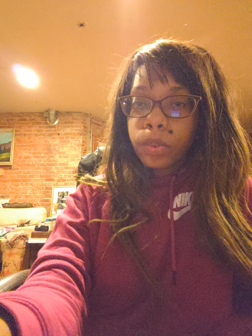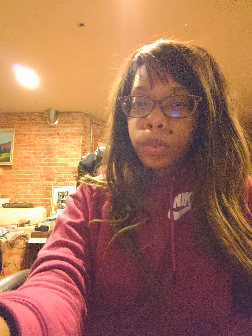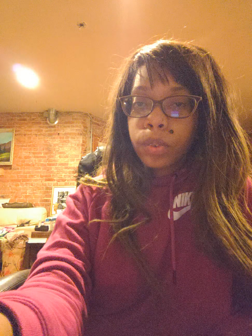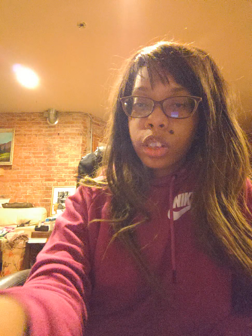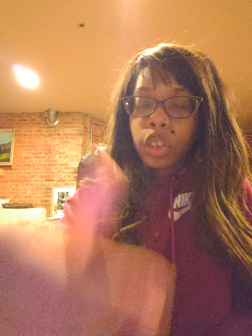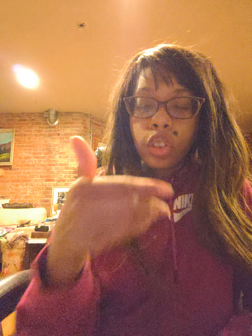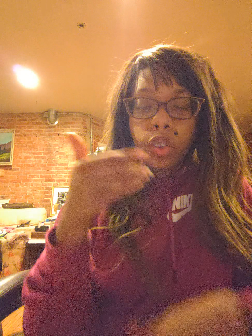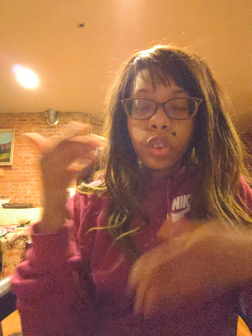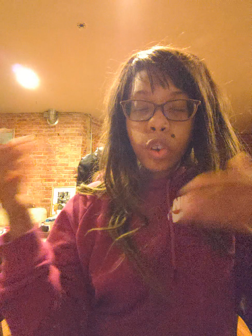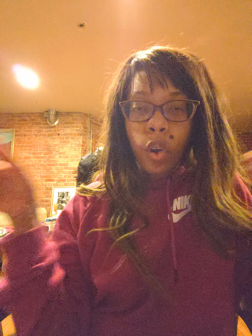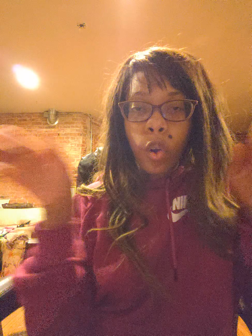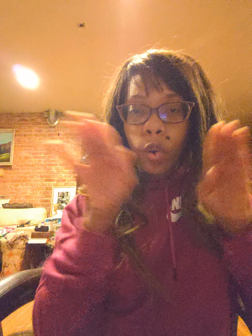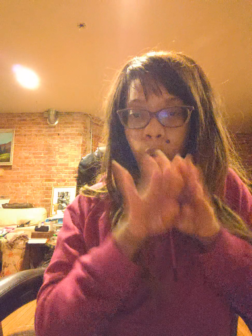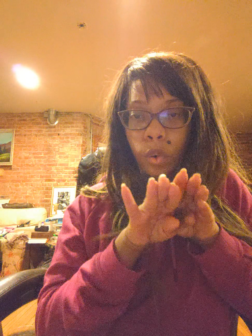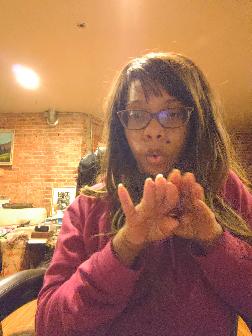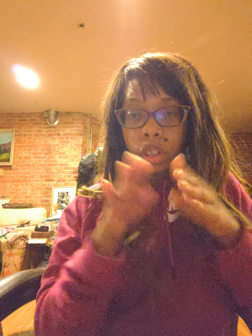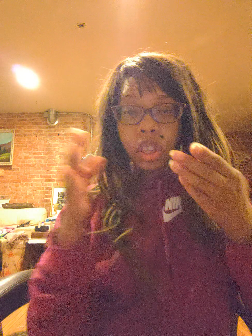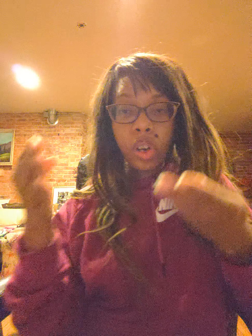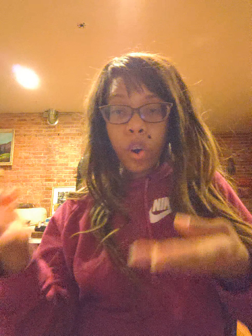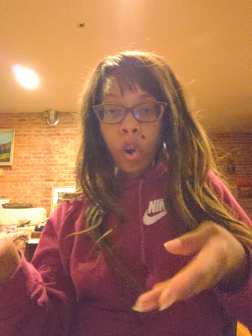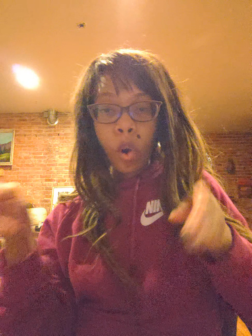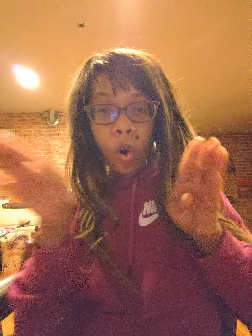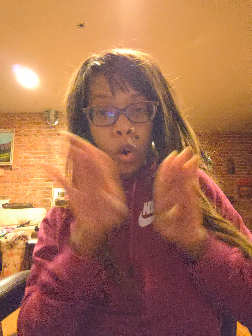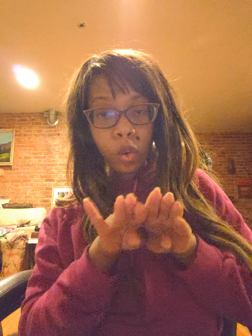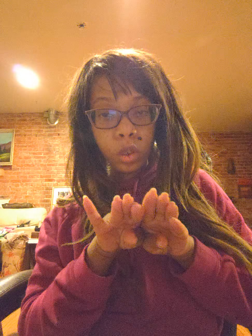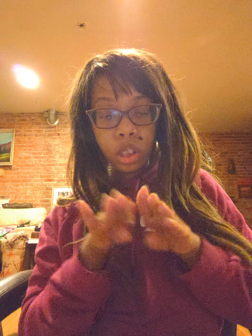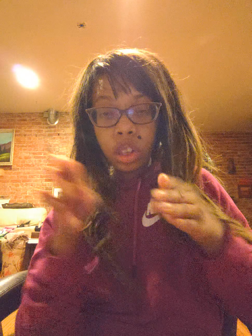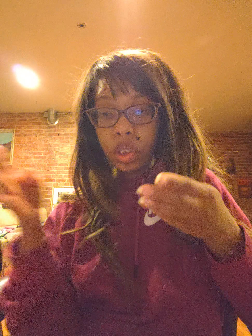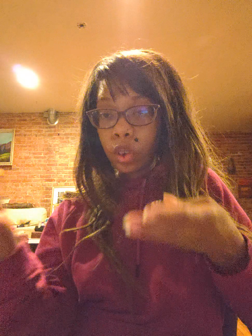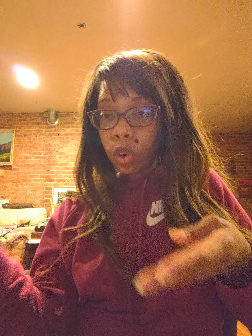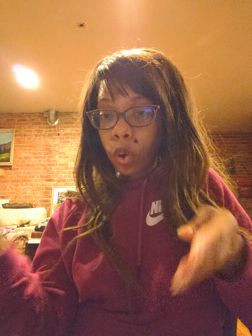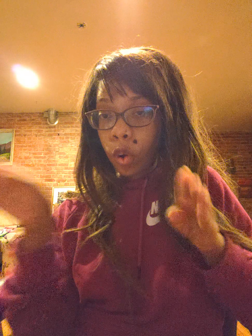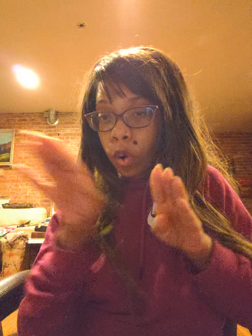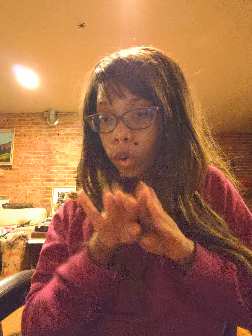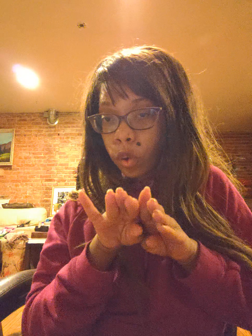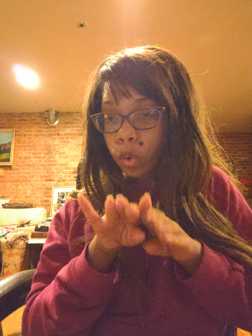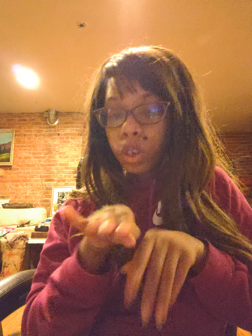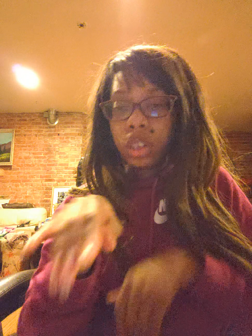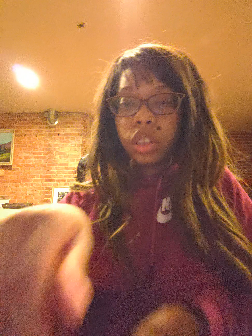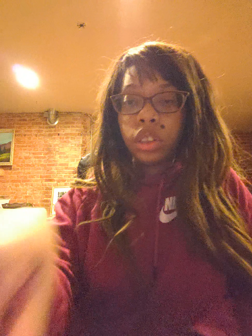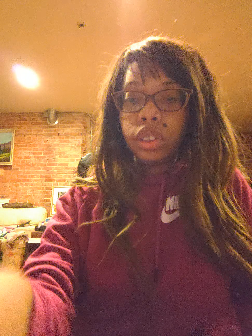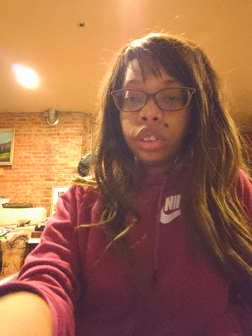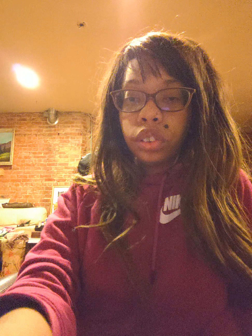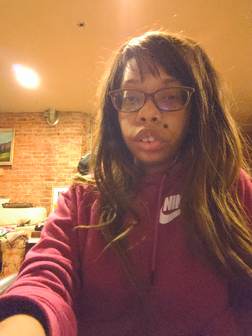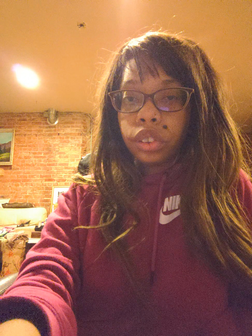close